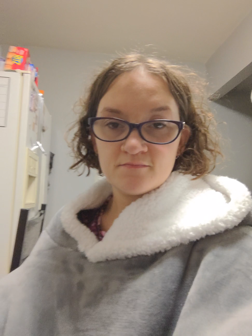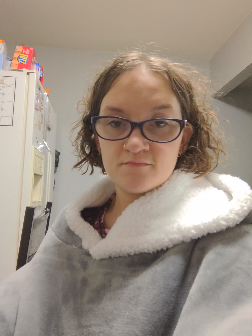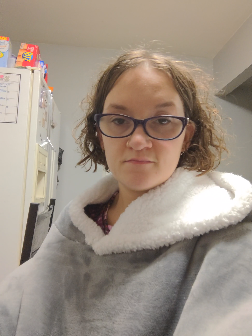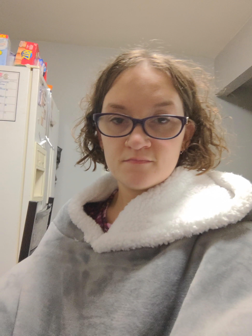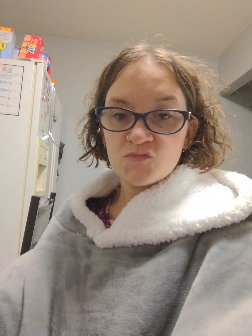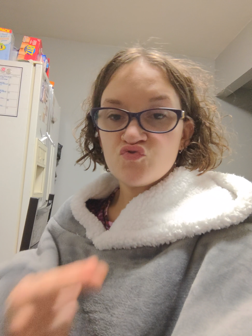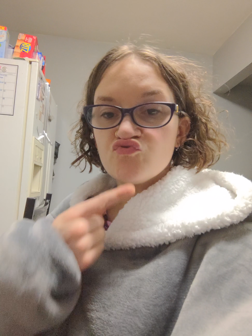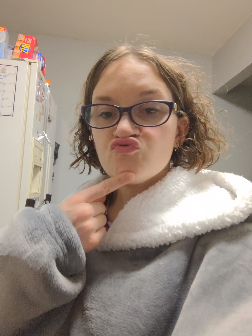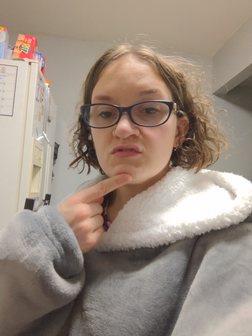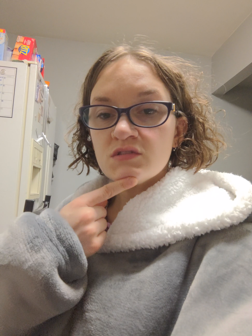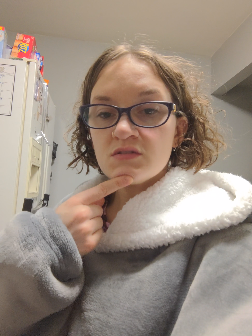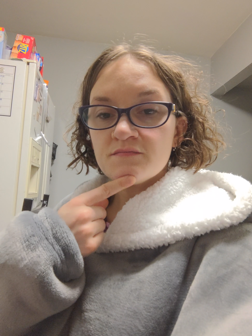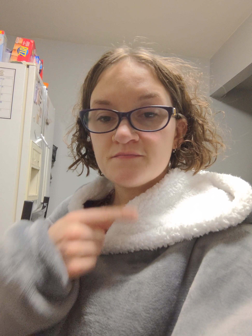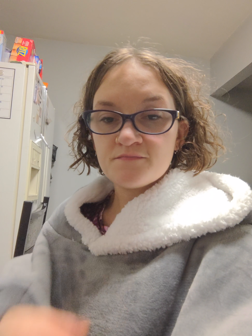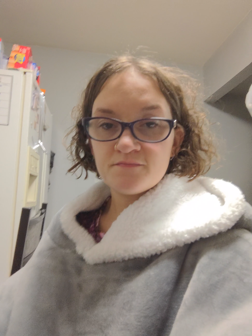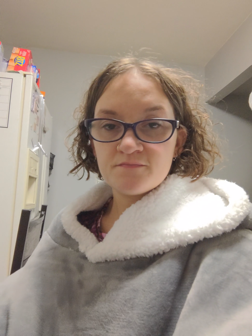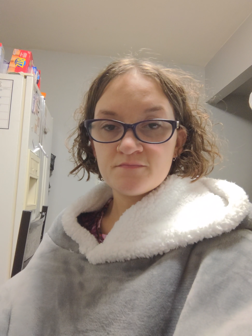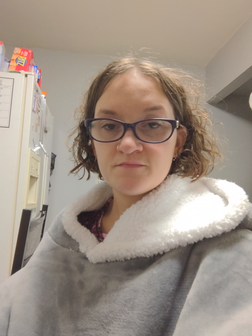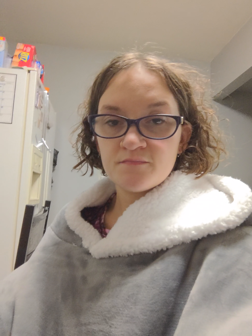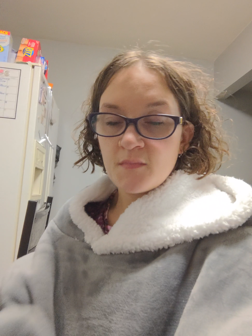chin